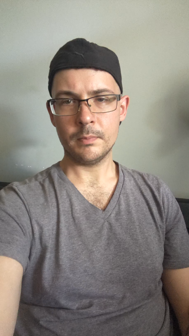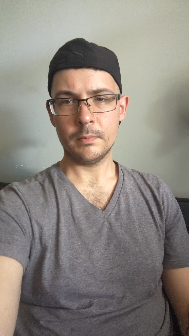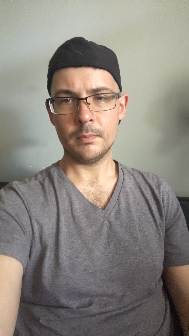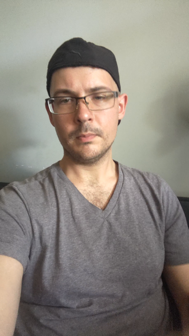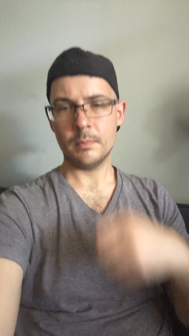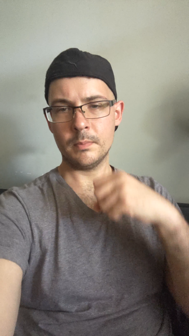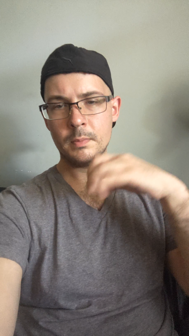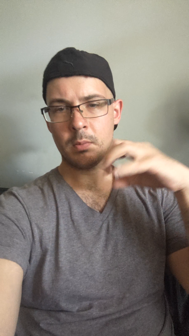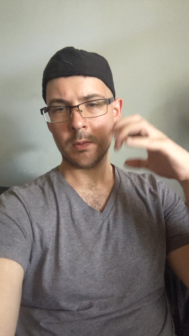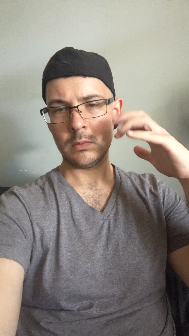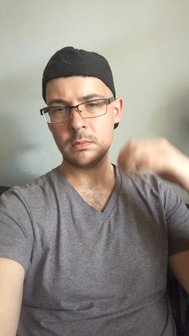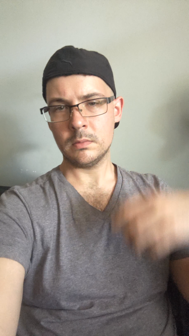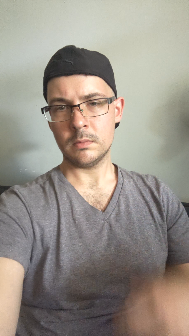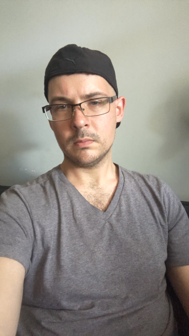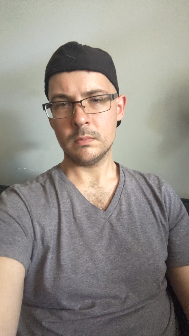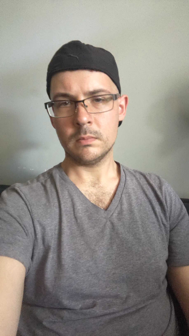bubbles